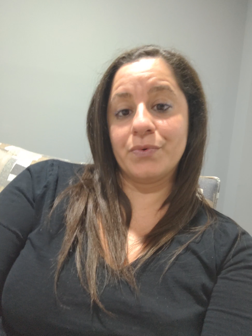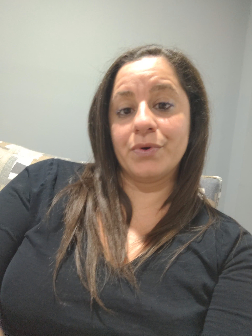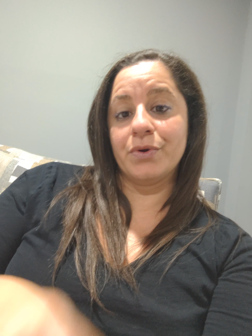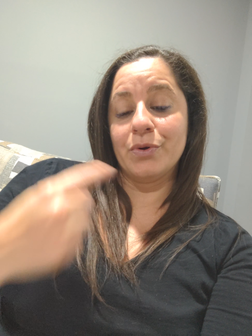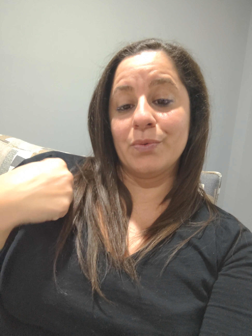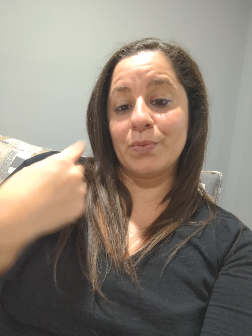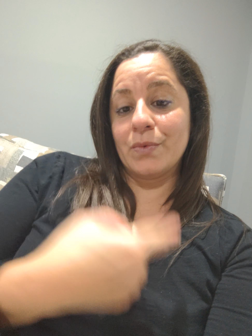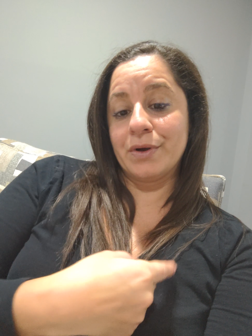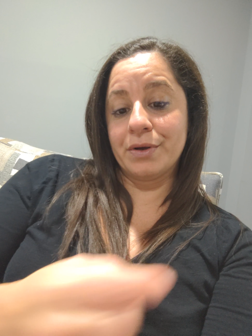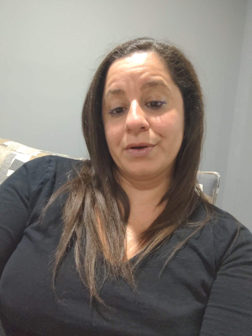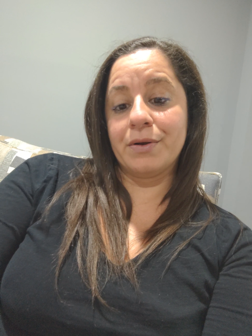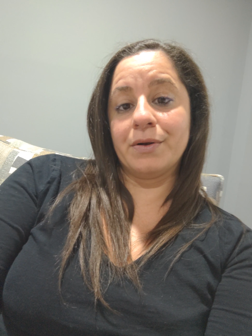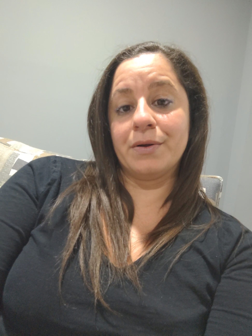we